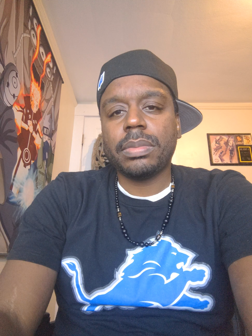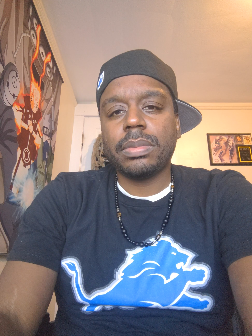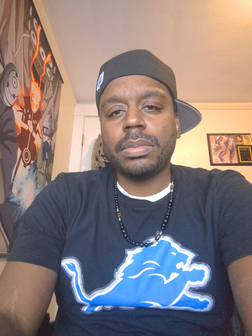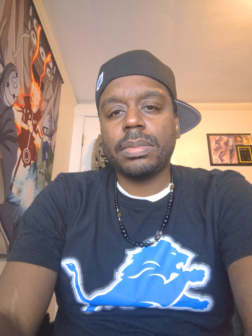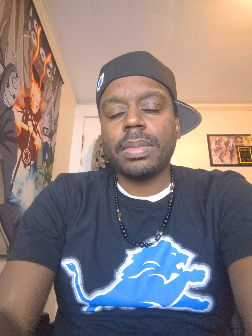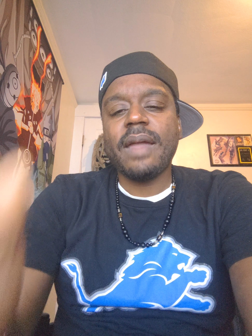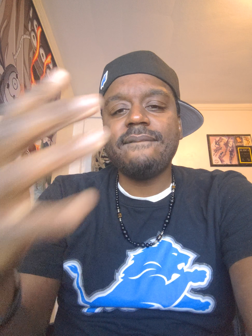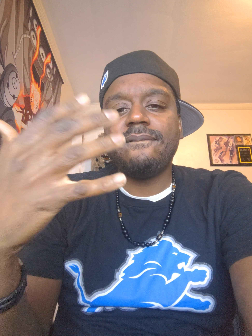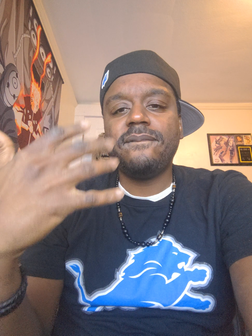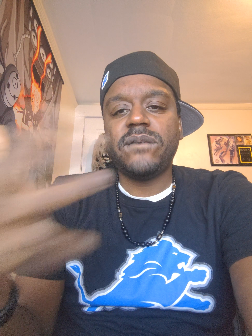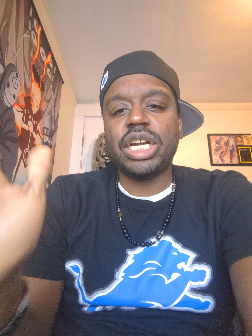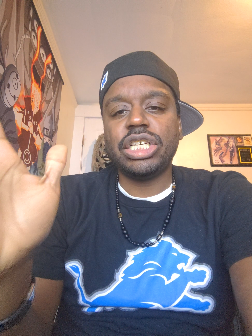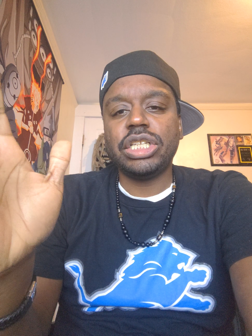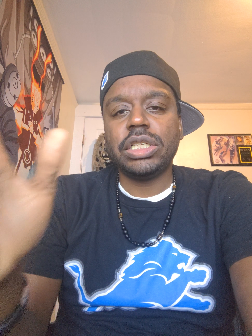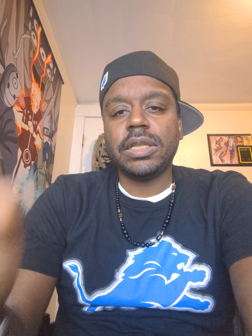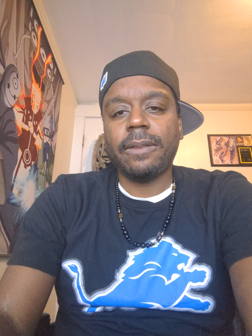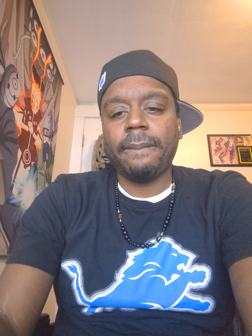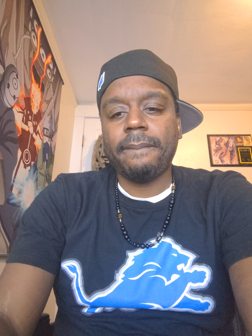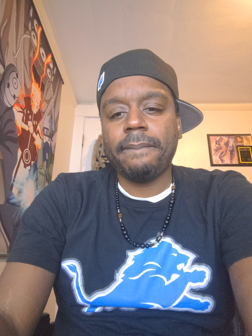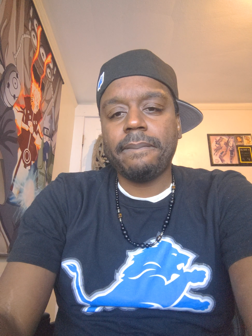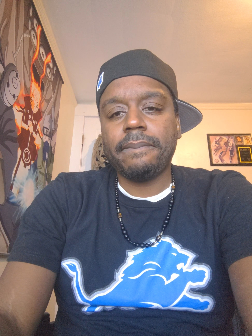finish